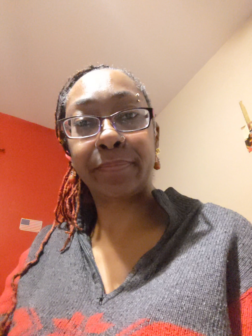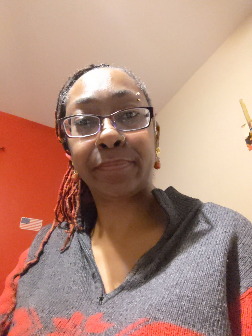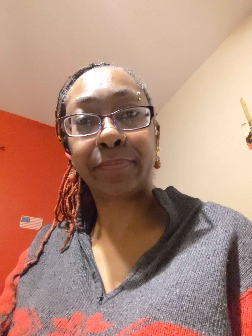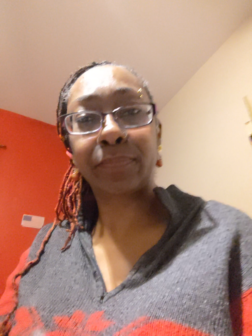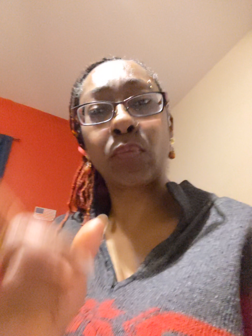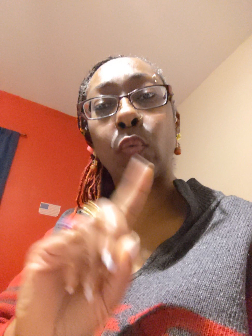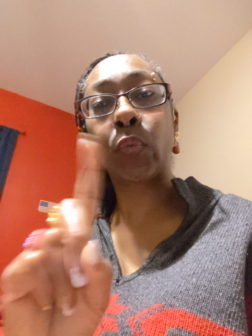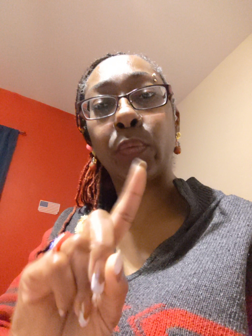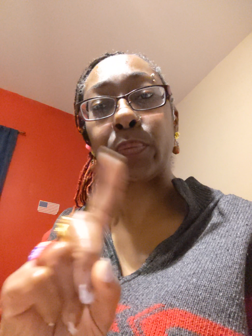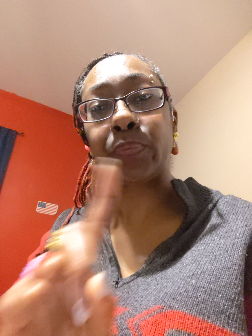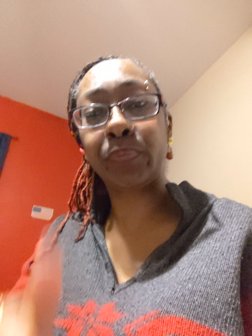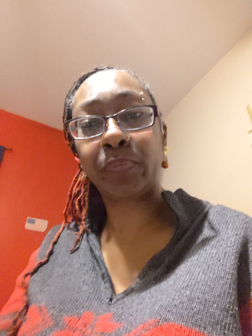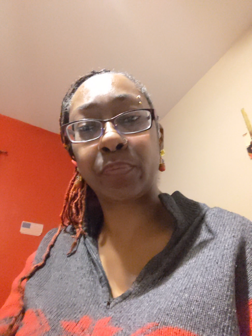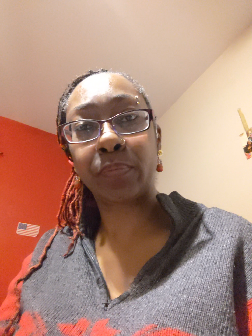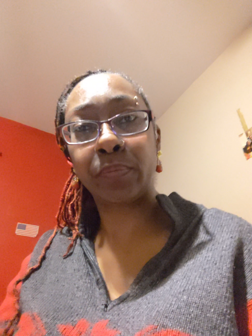there